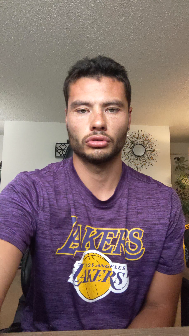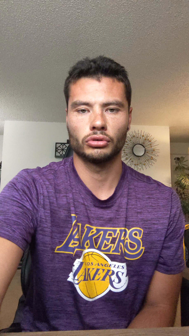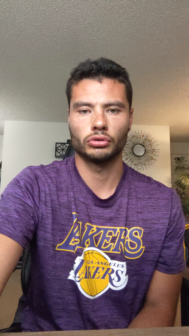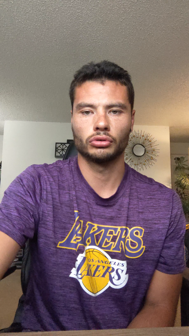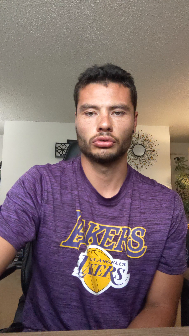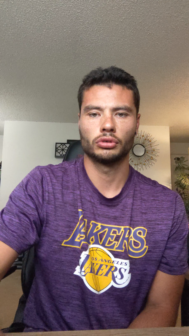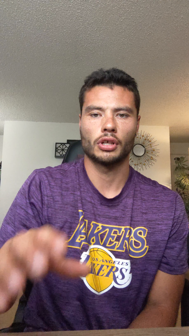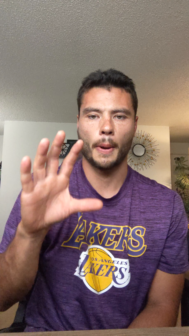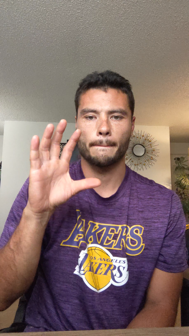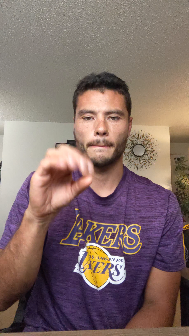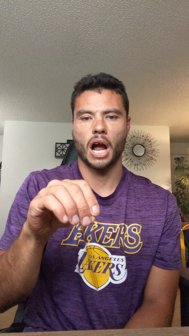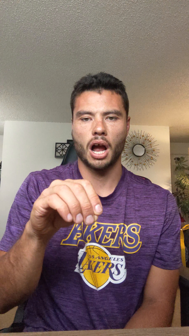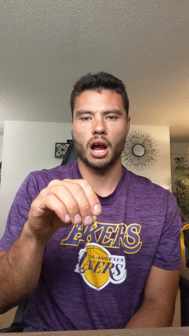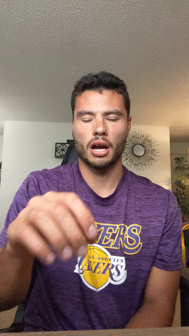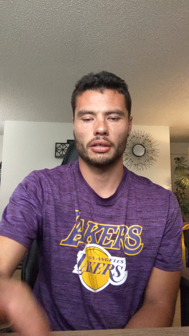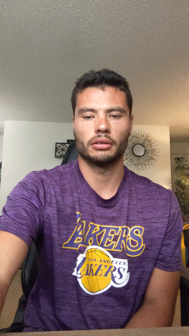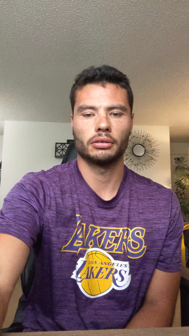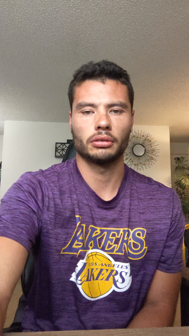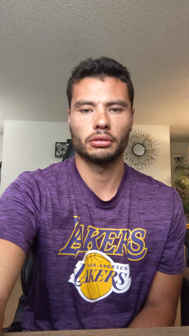bite